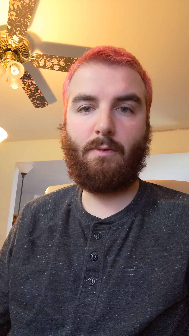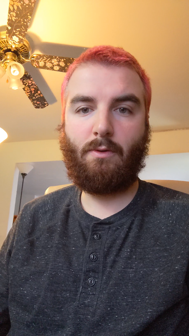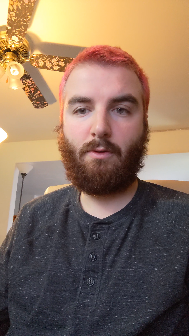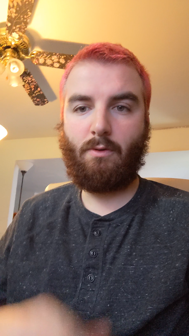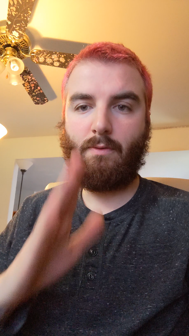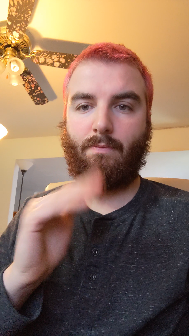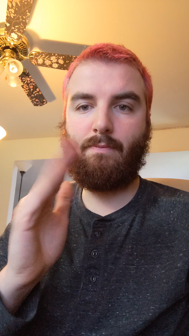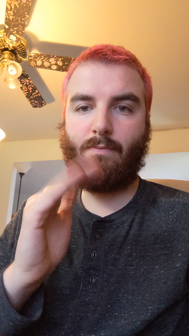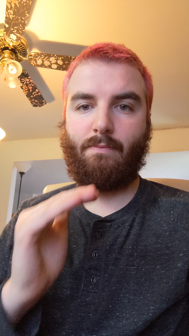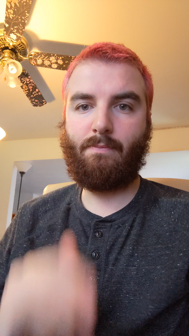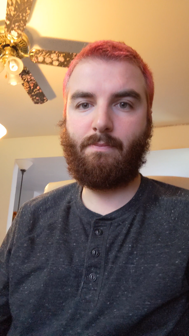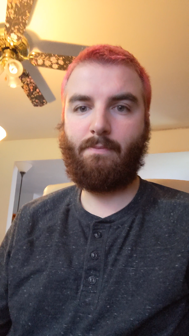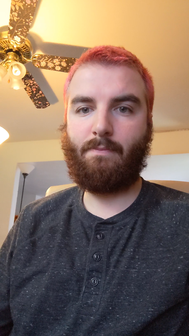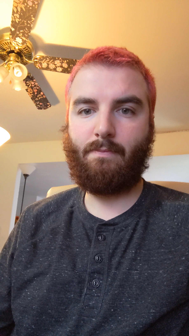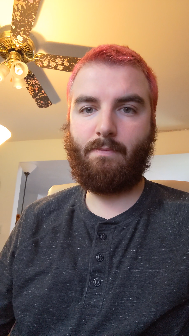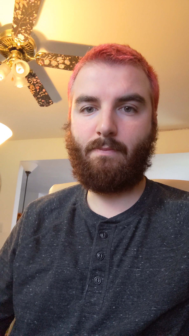downtown